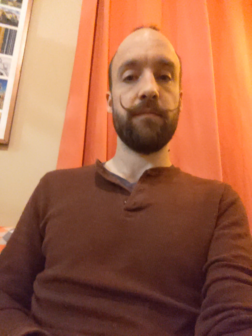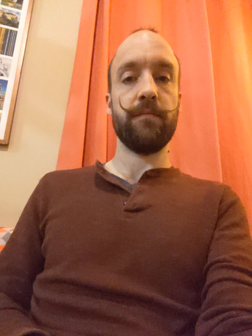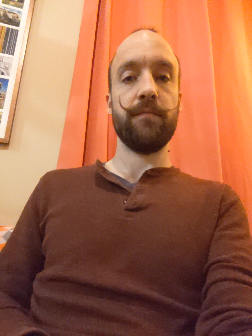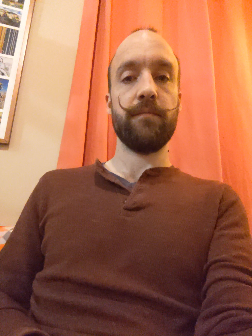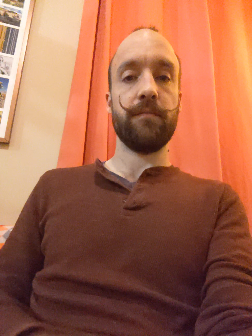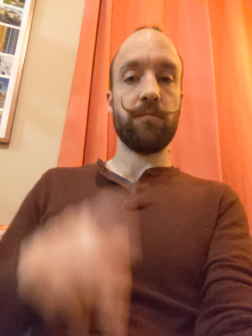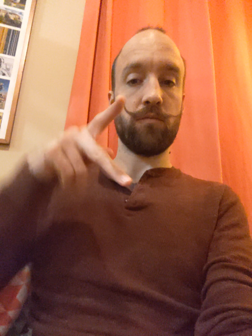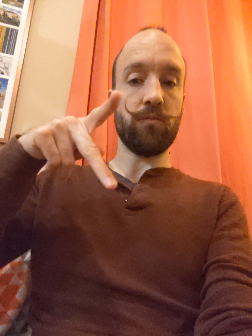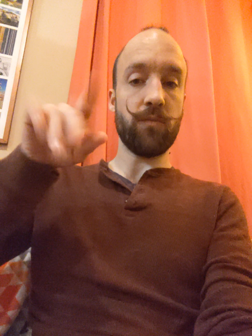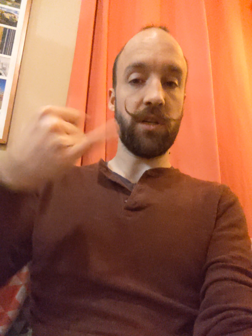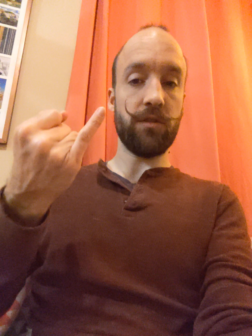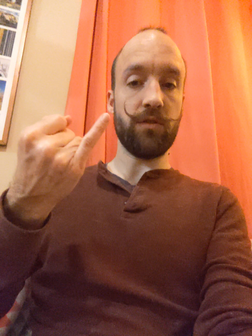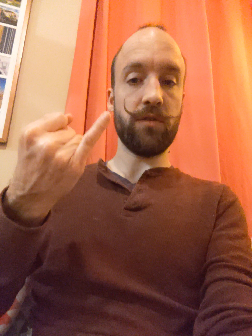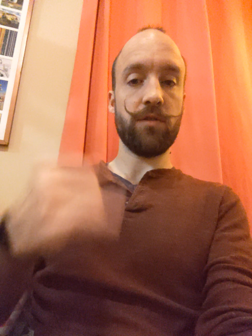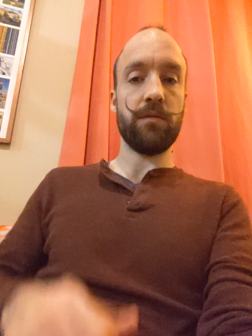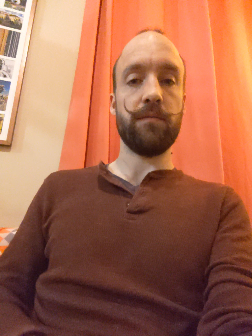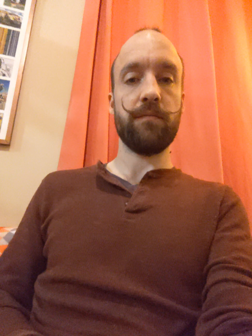pajamas